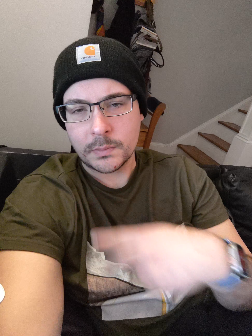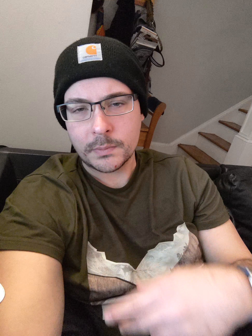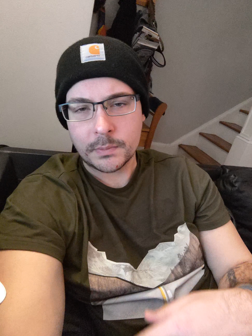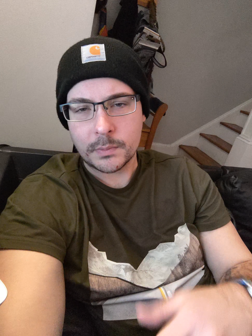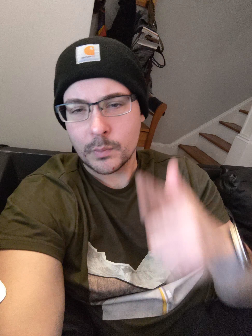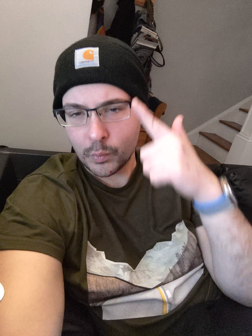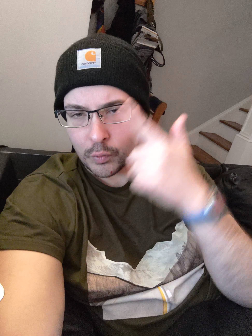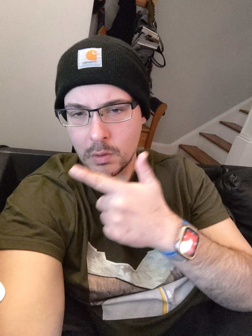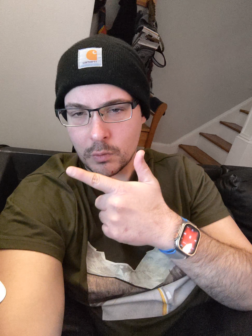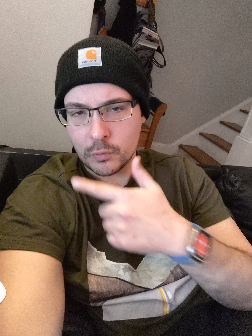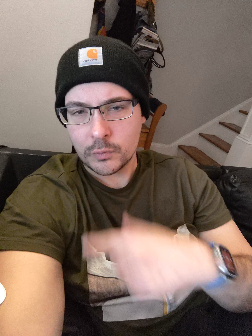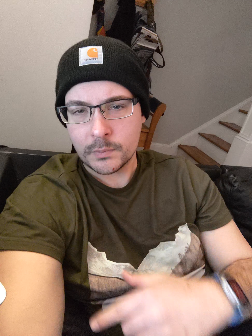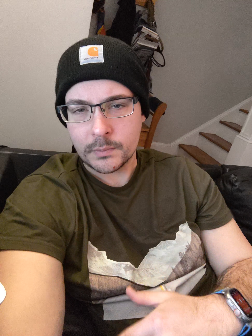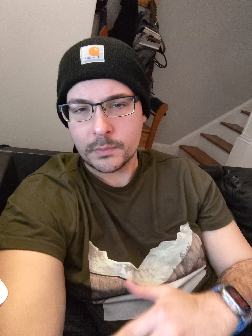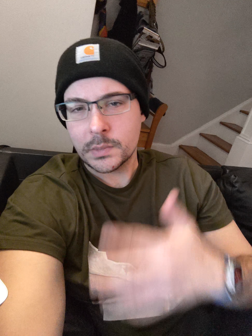brother